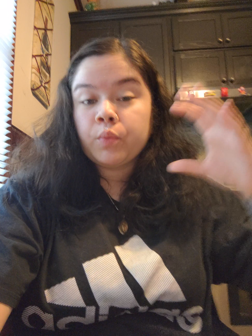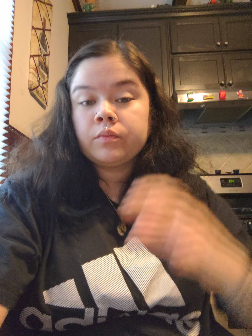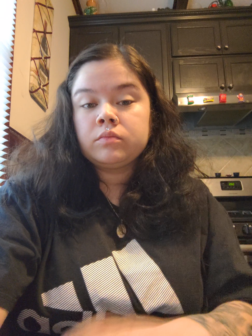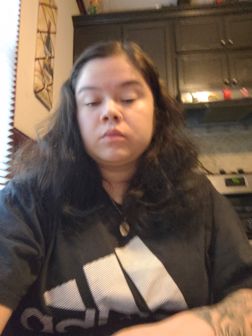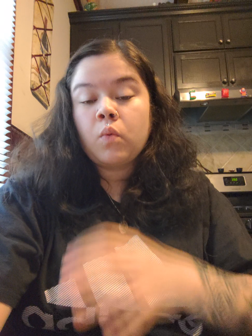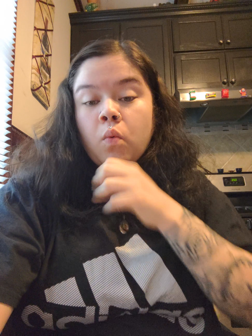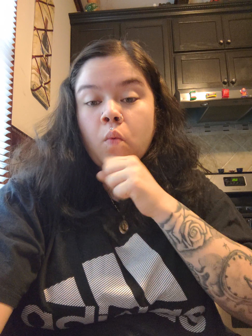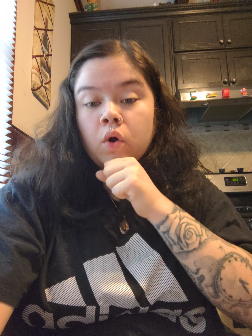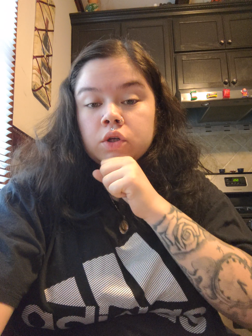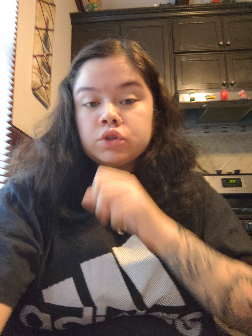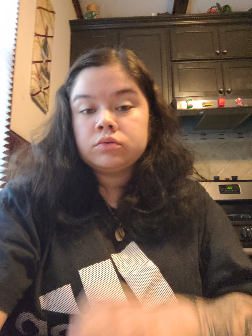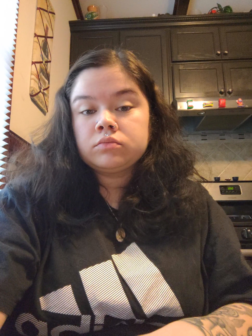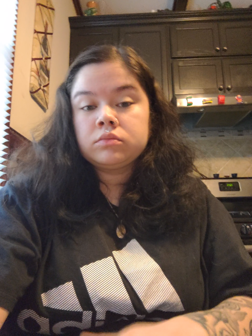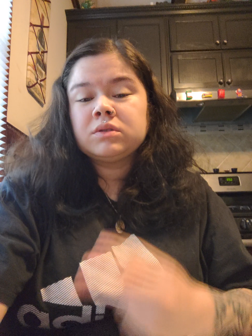orange